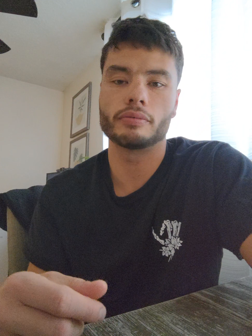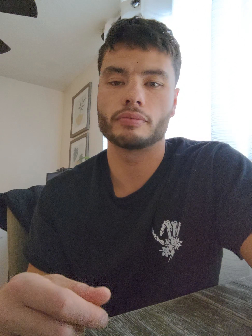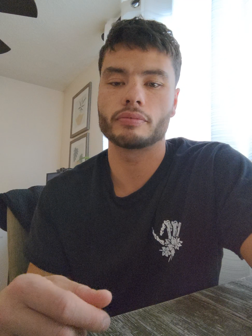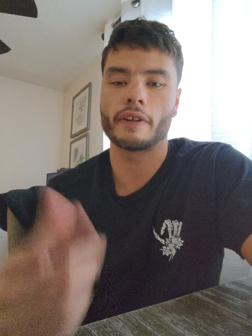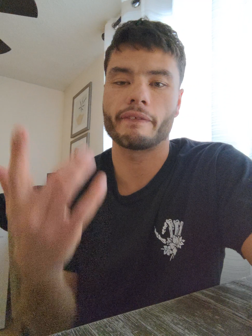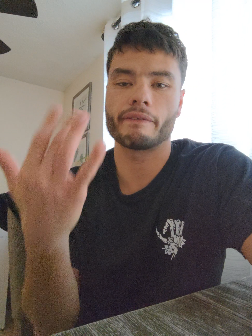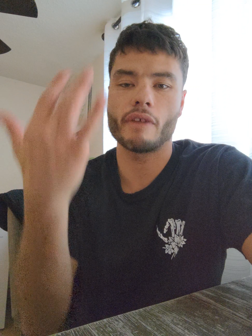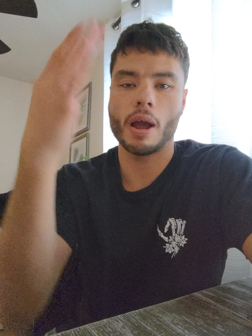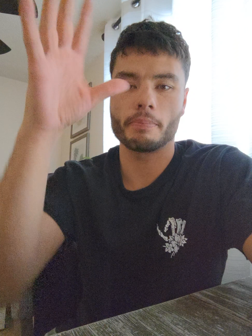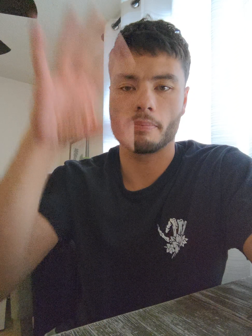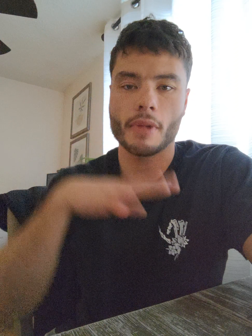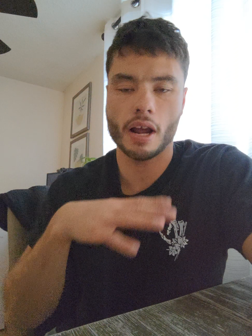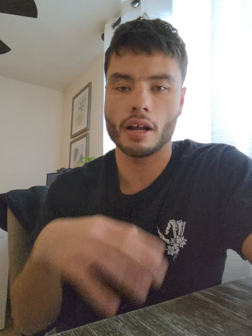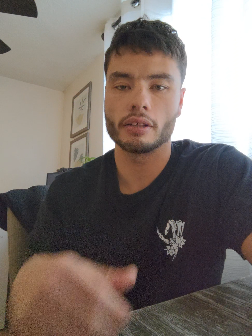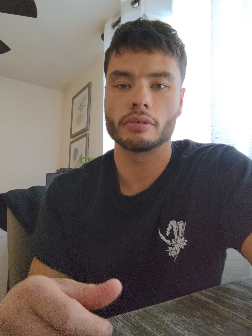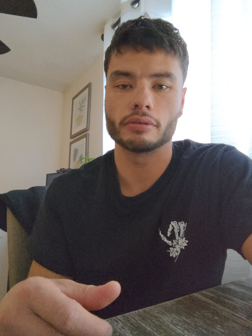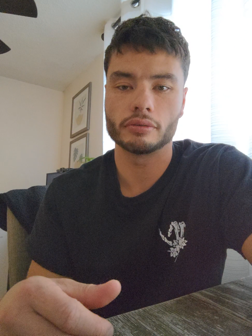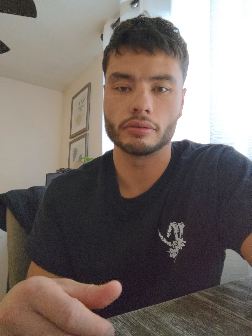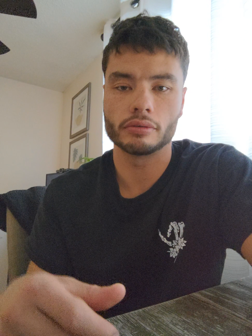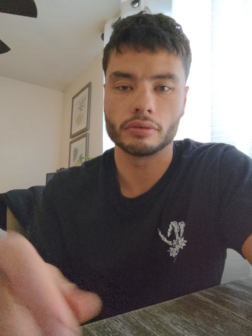fireman